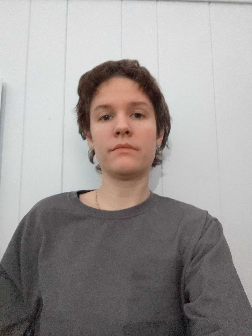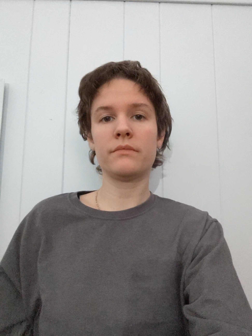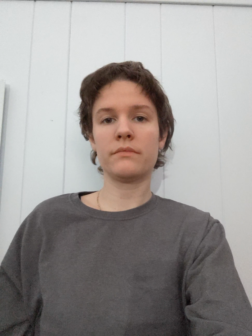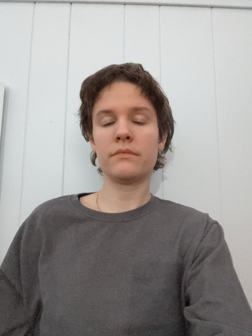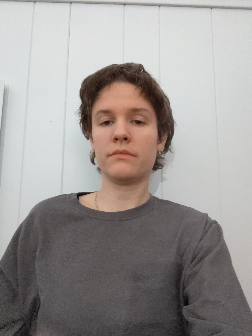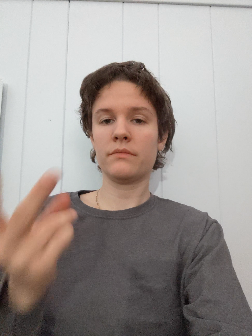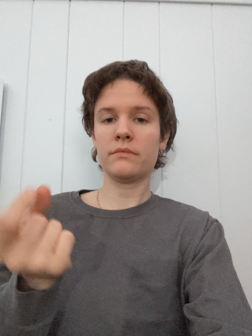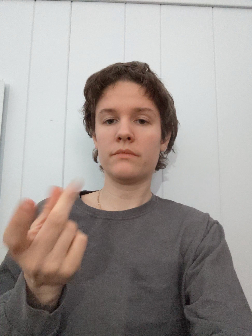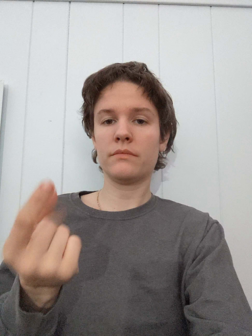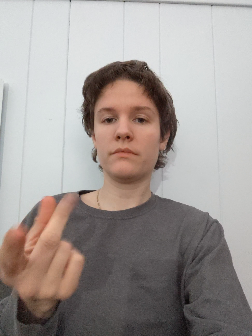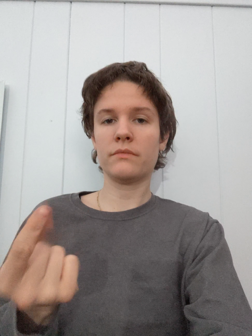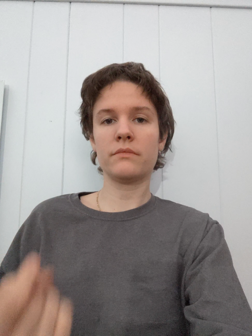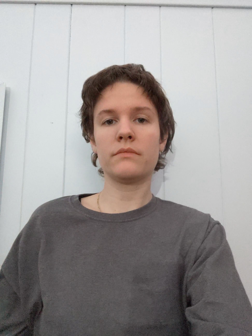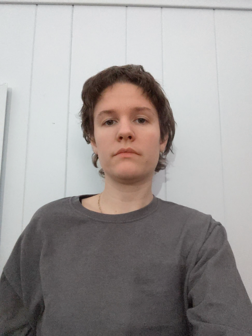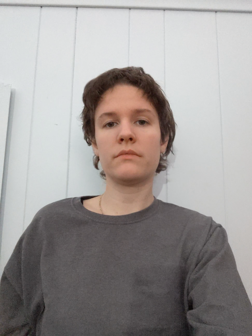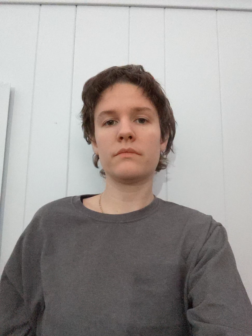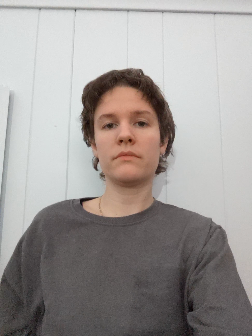dog